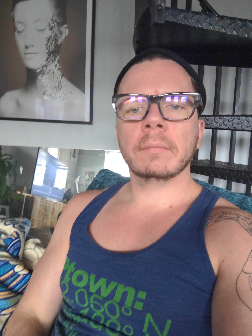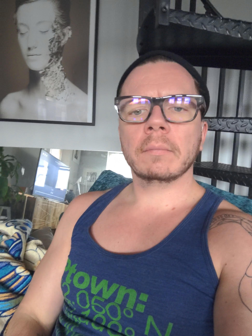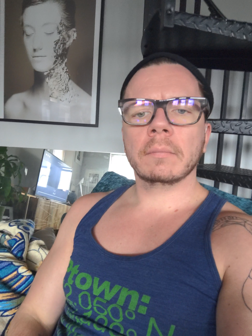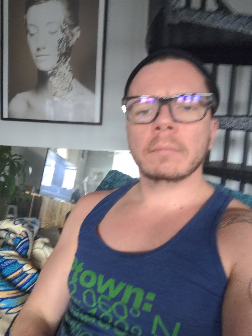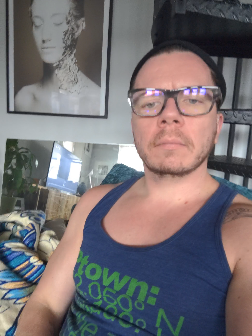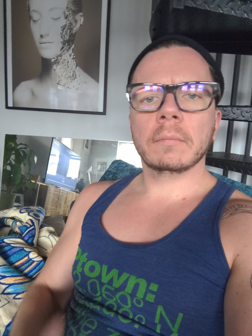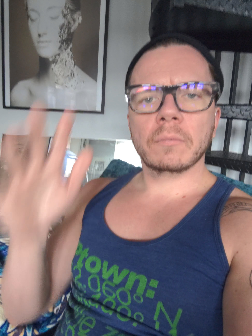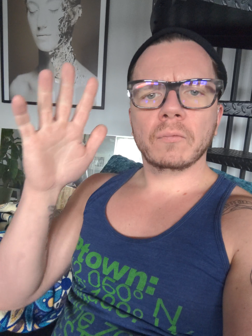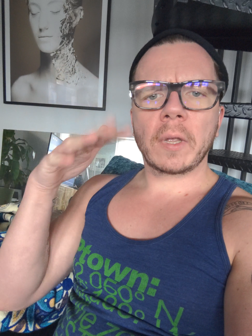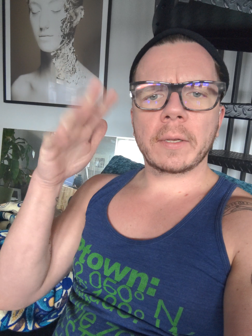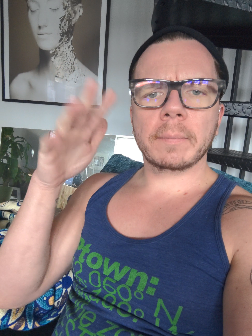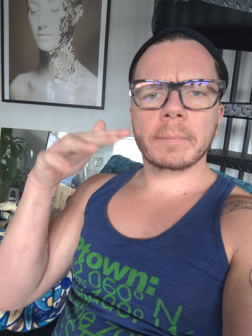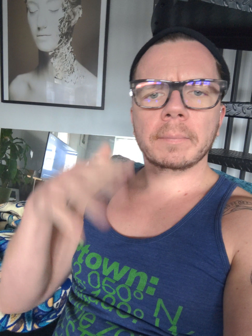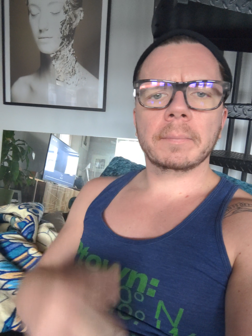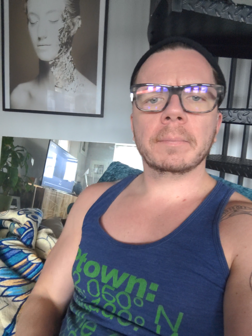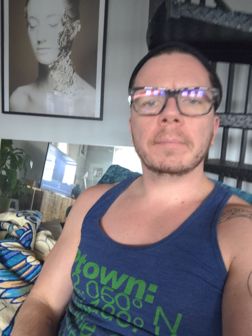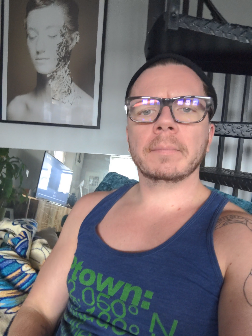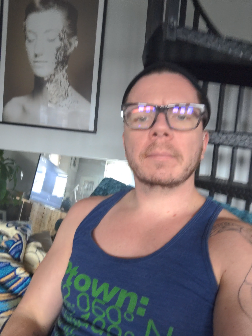rain